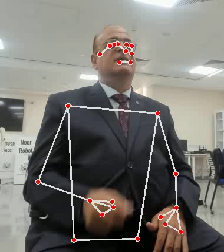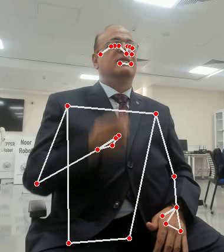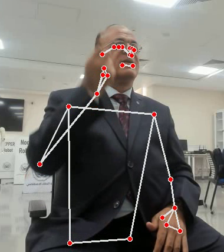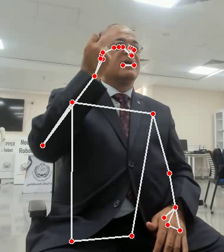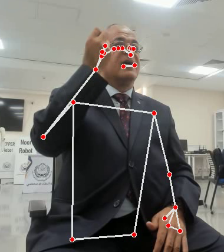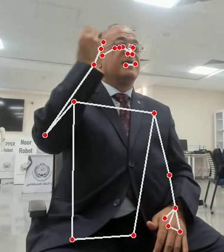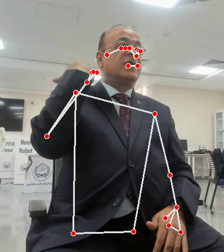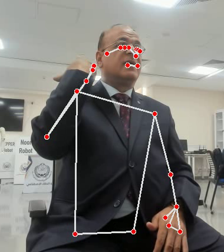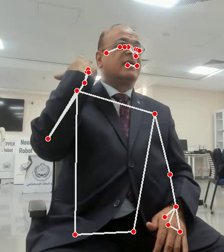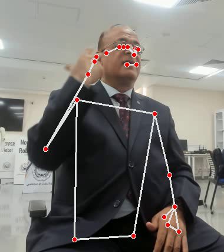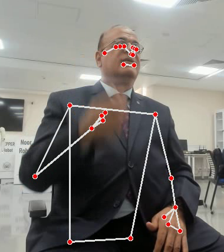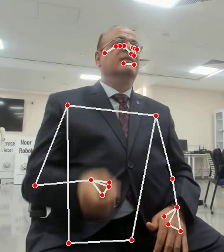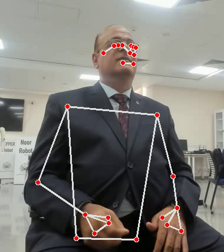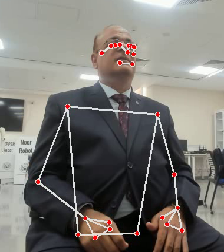ermy wra dhrk